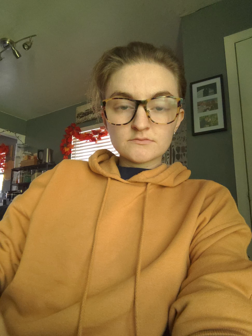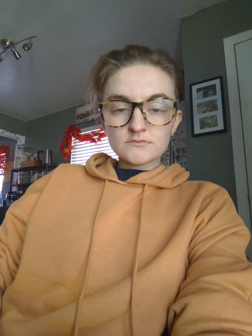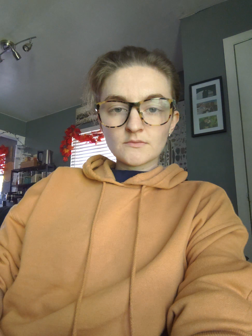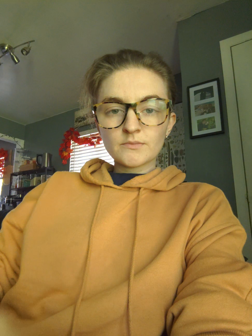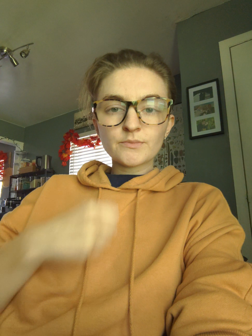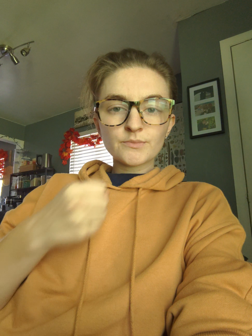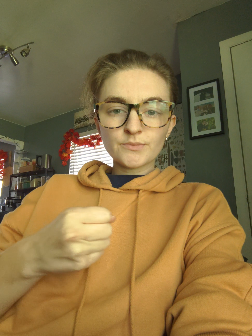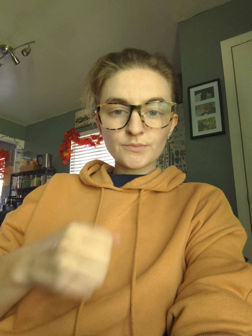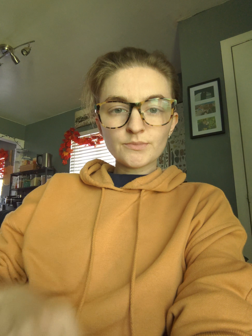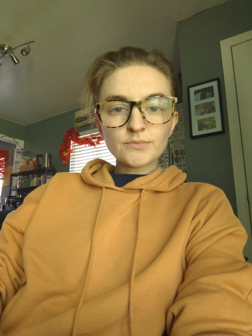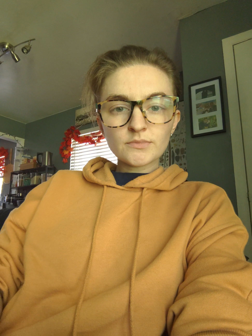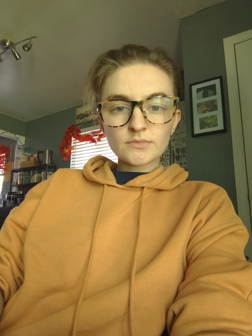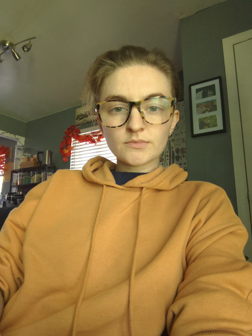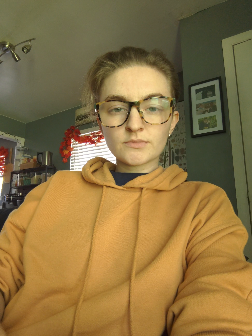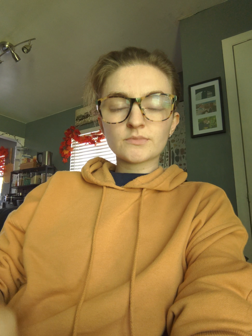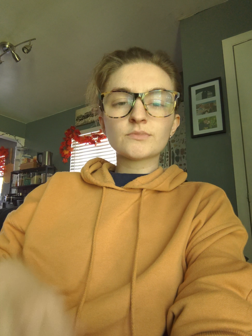hit